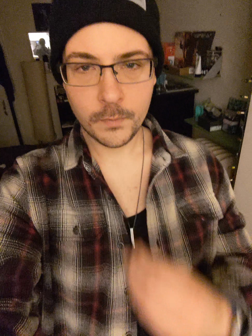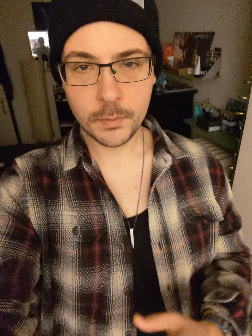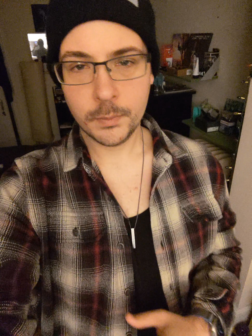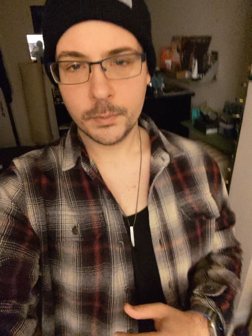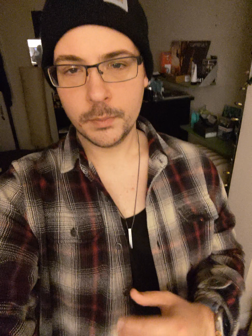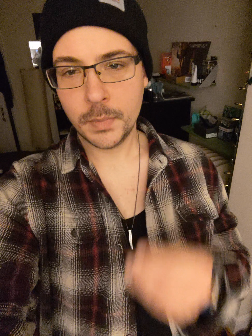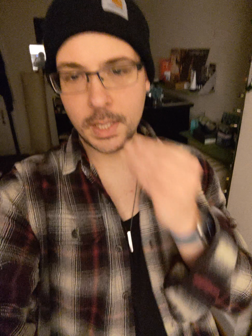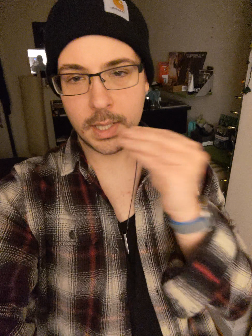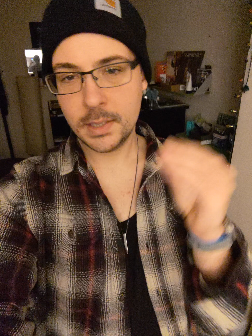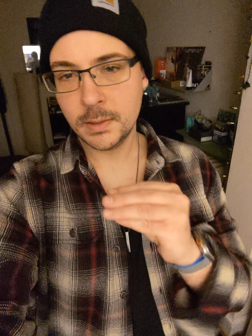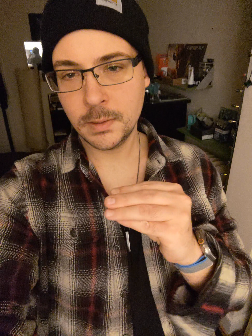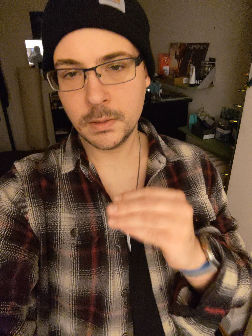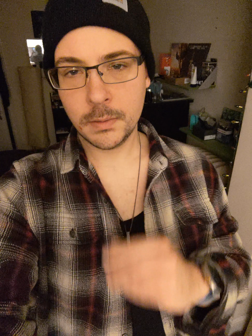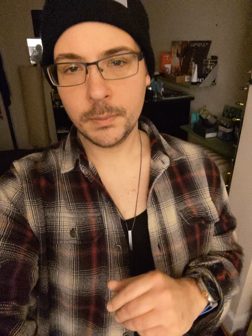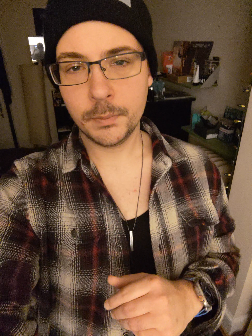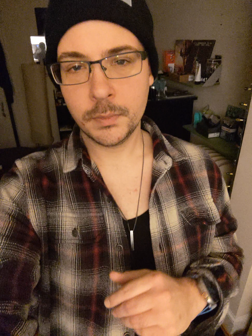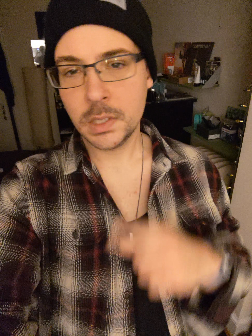kiss